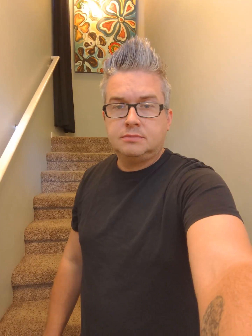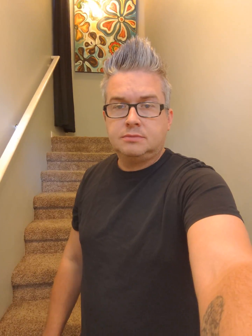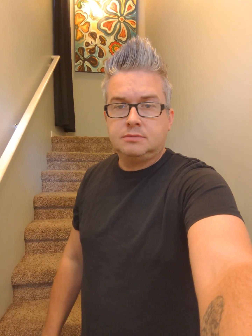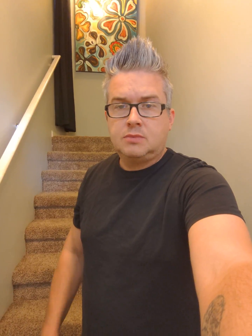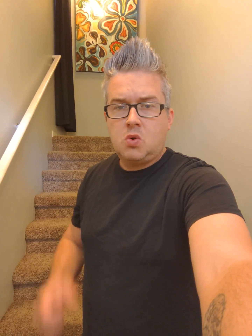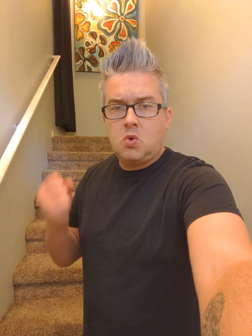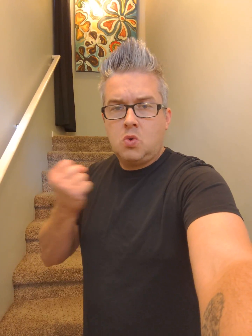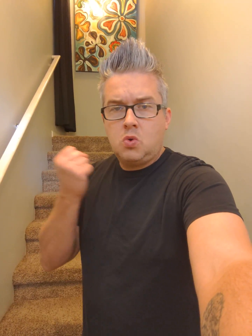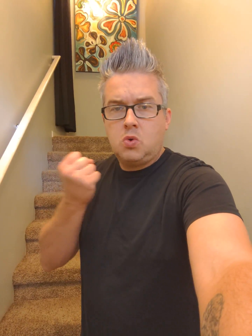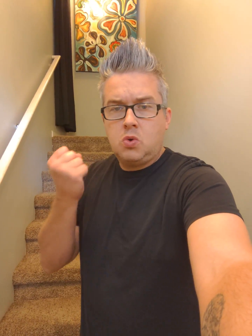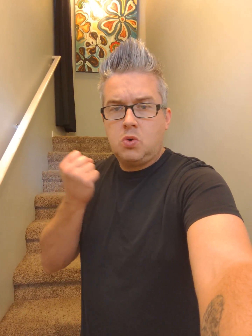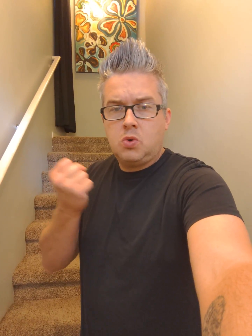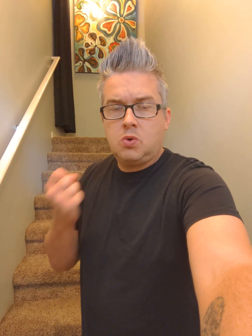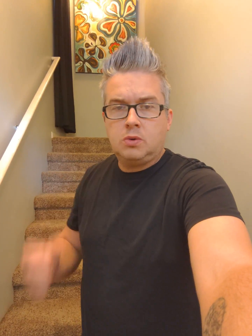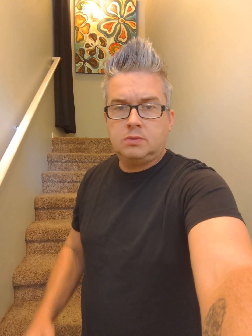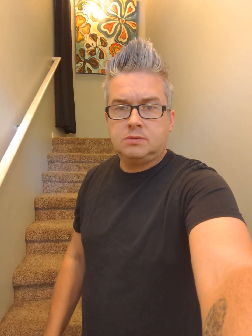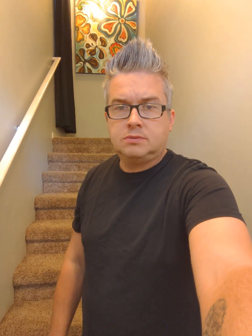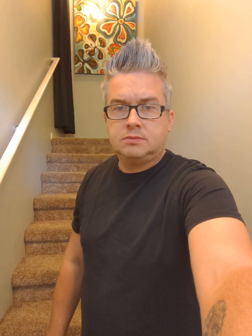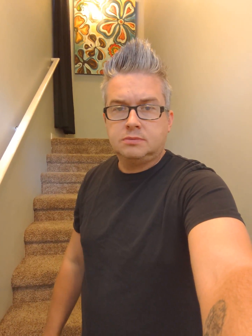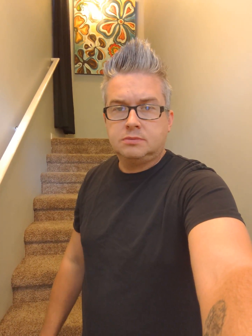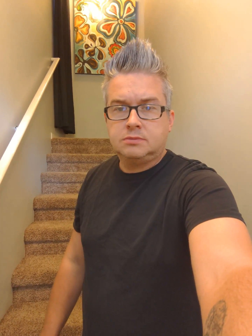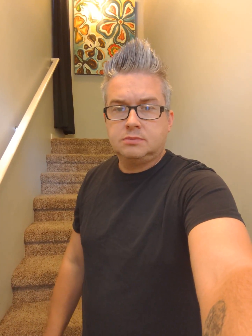hold